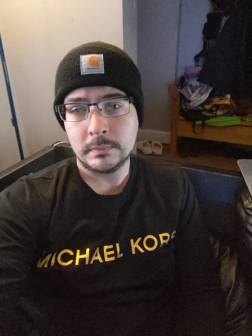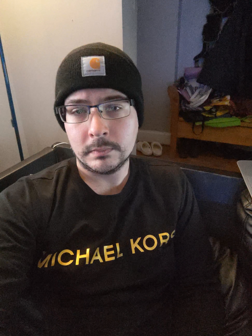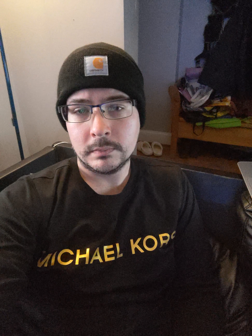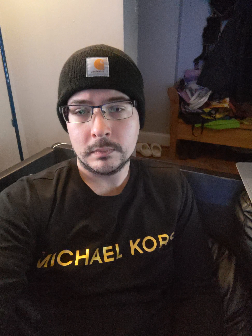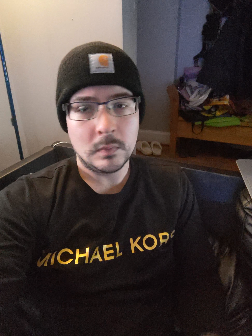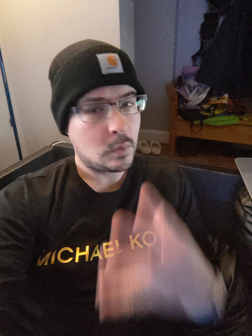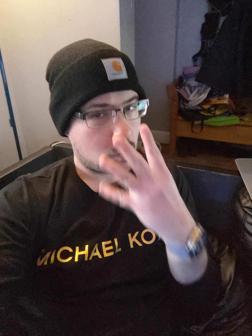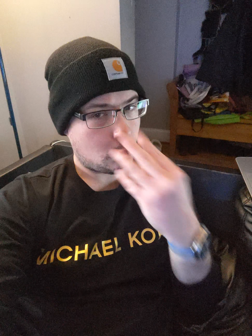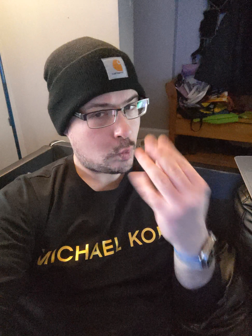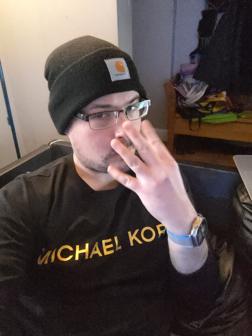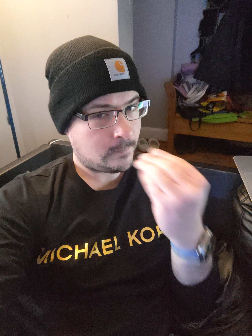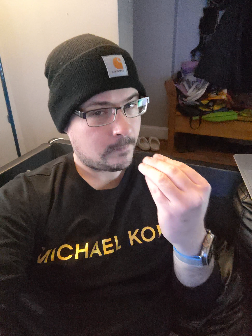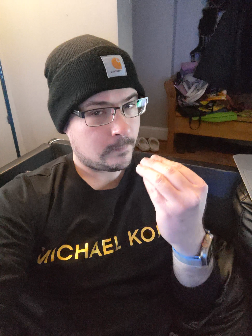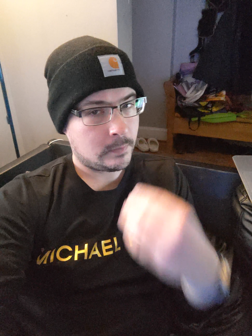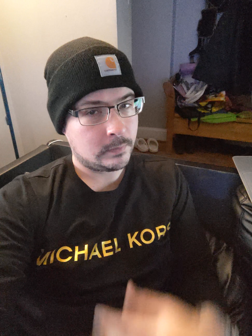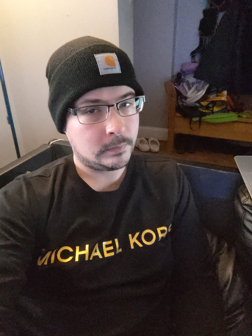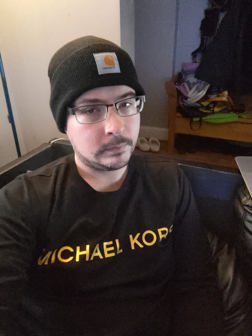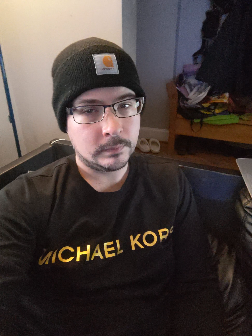wolf